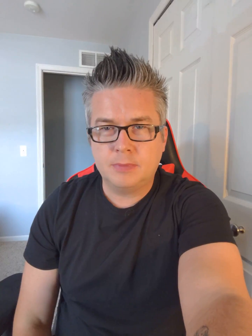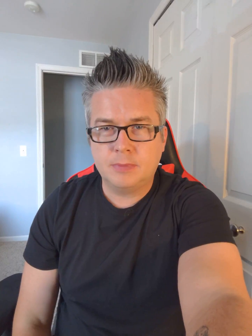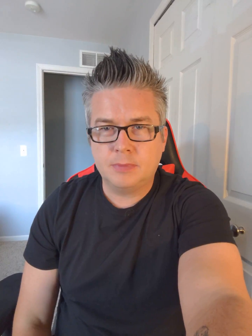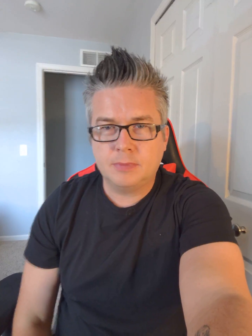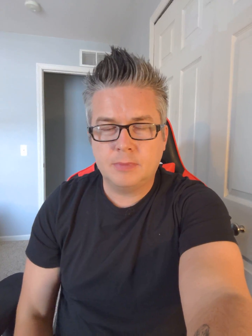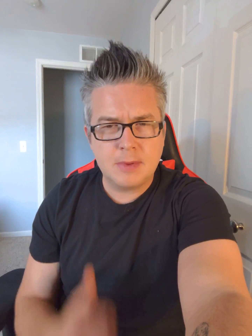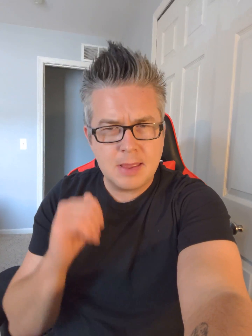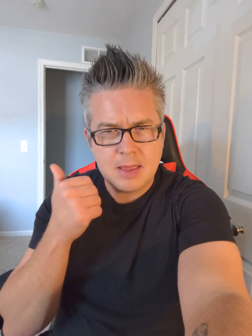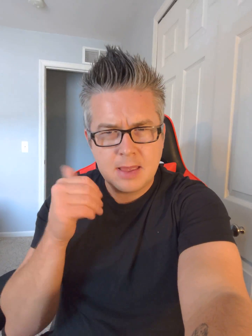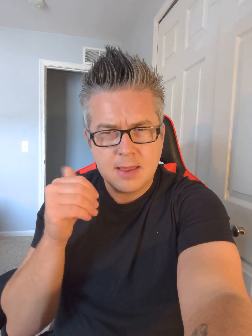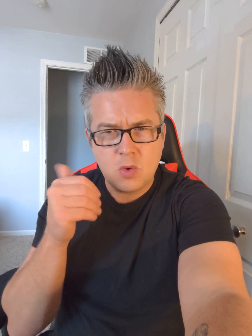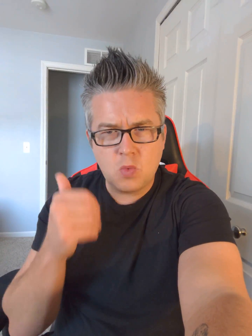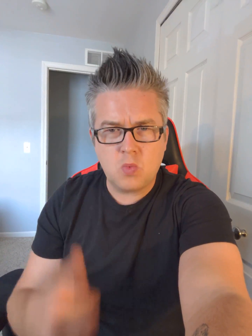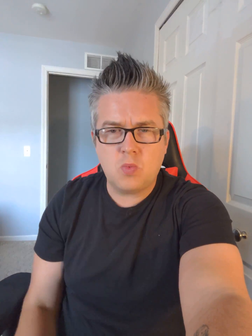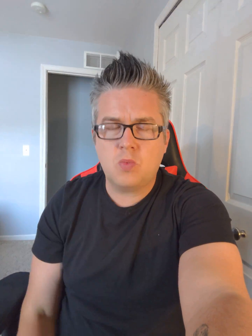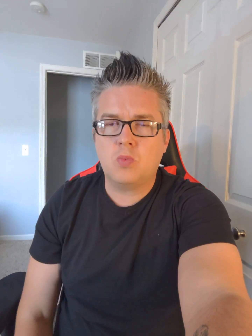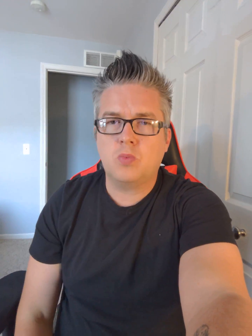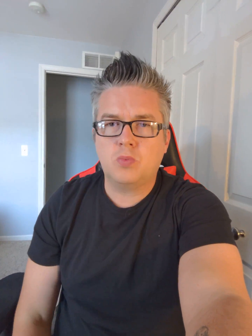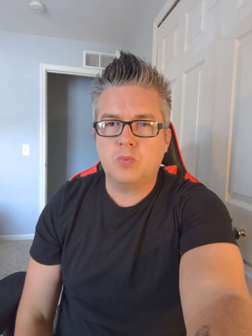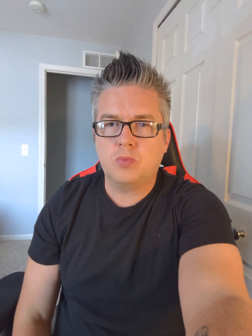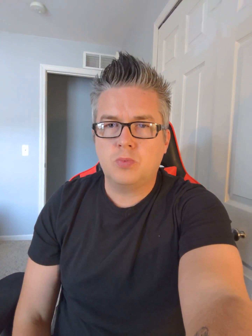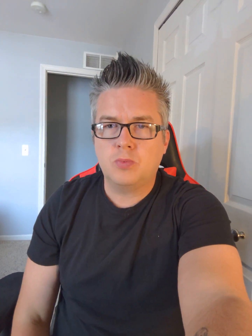how